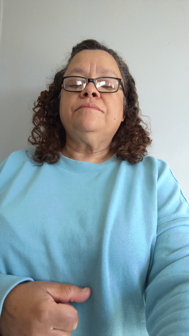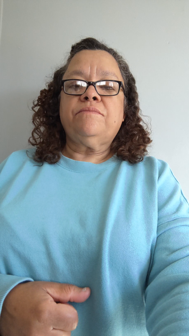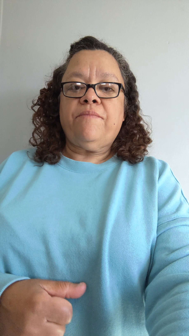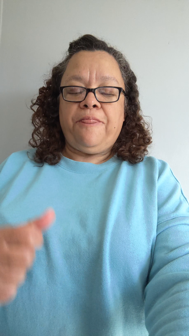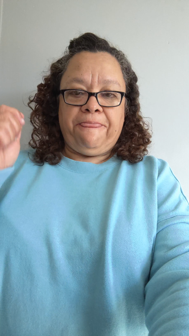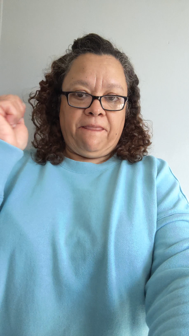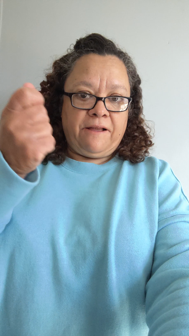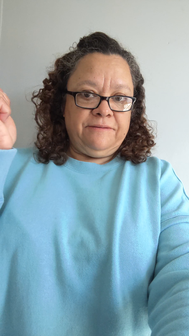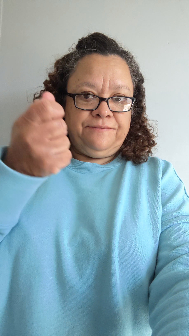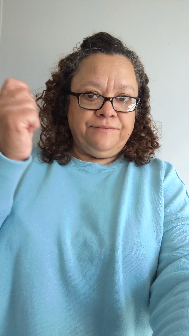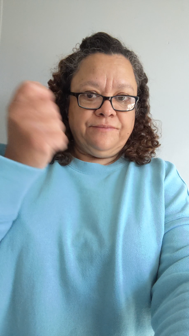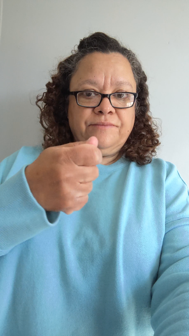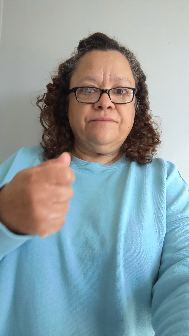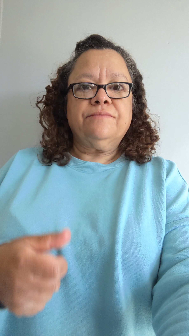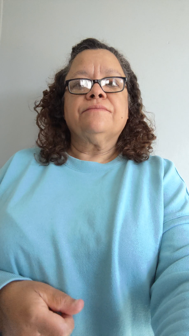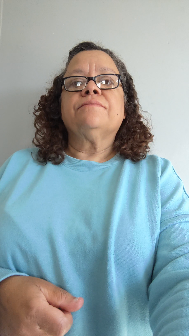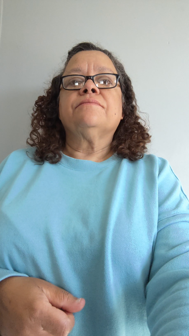bat